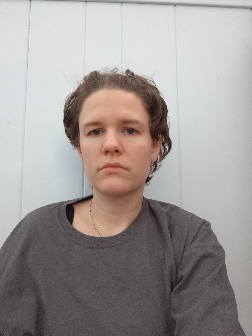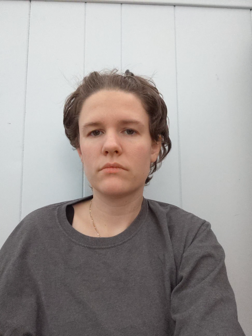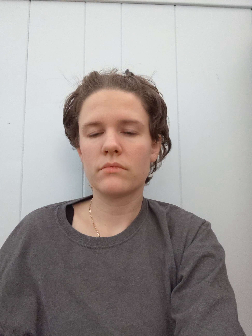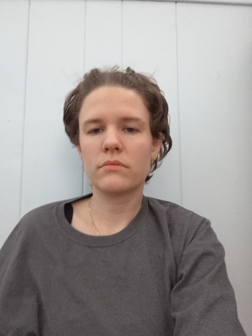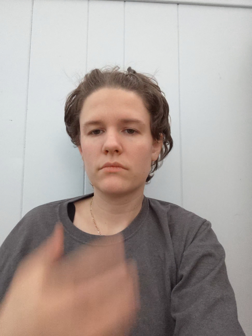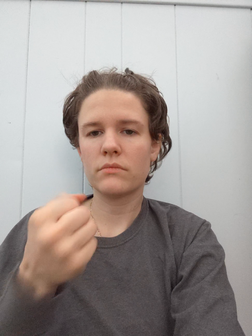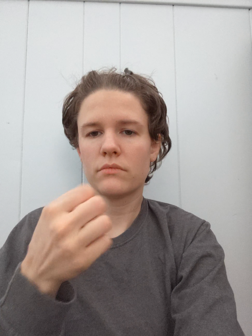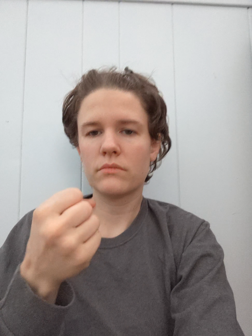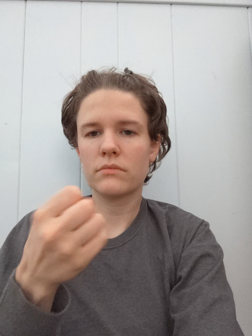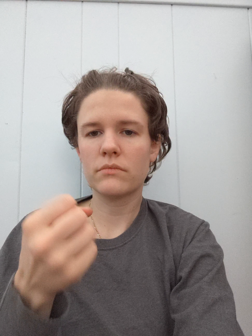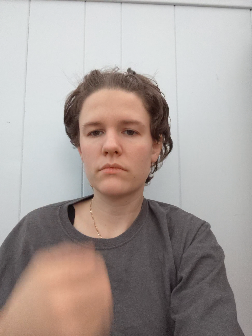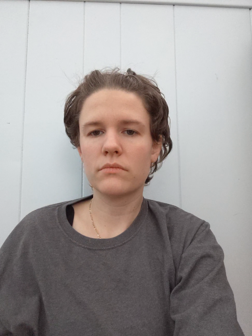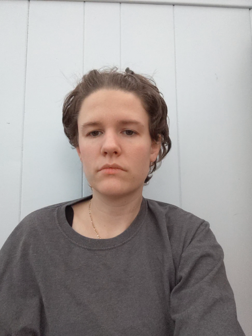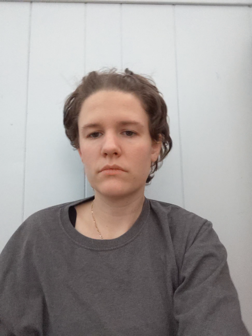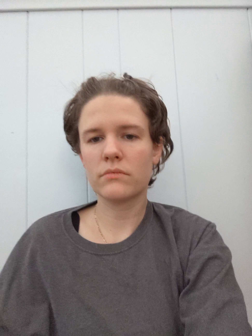milk